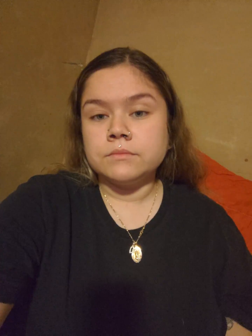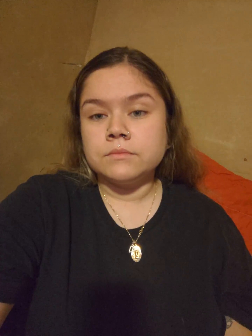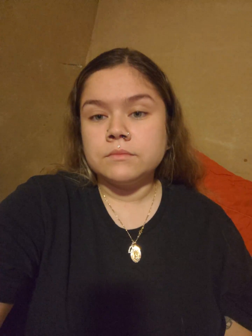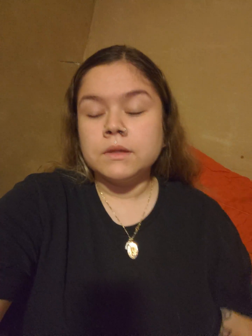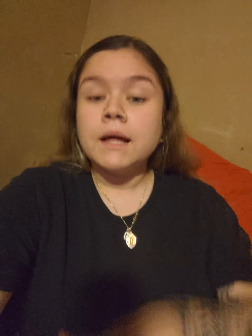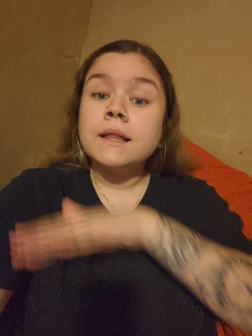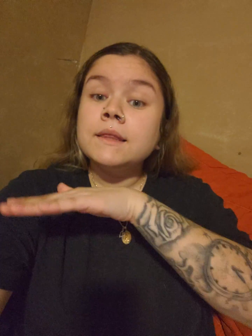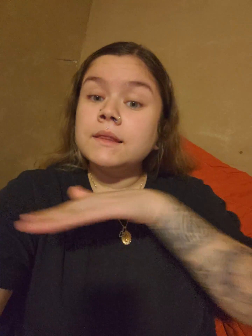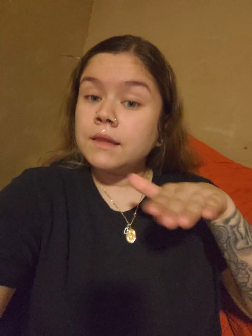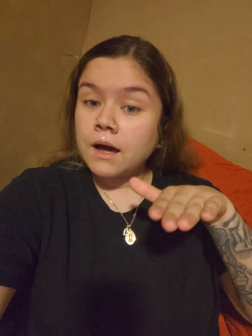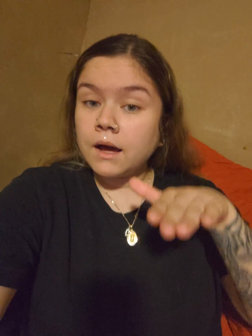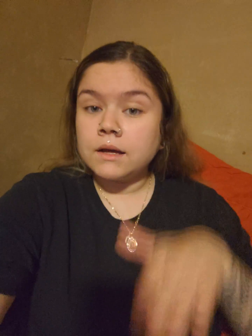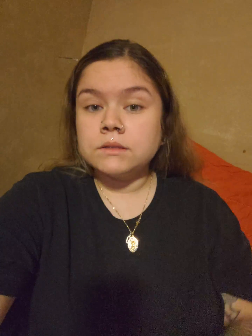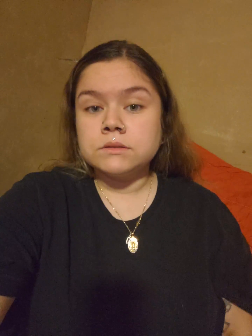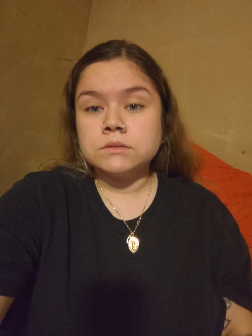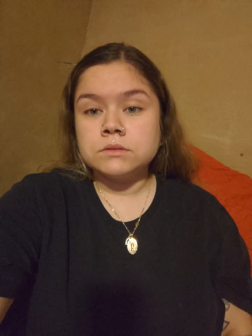nice